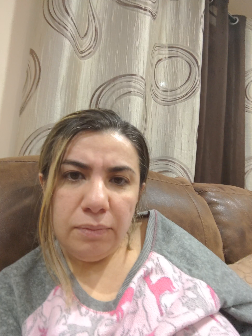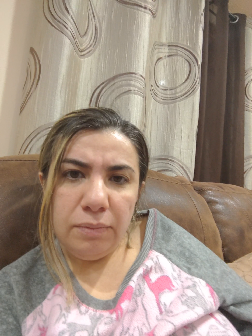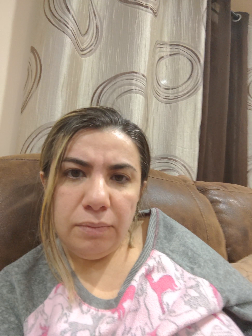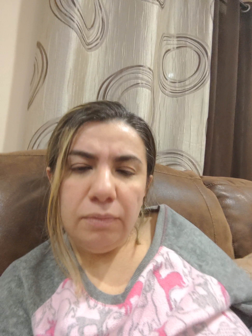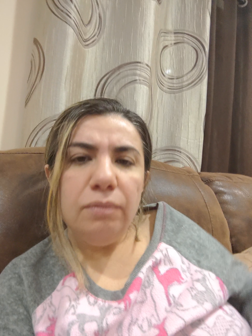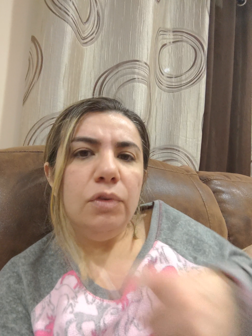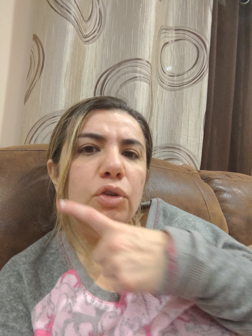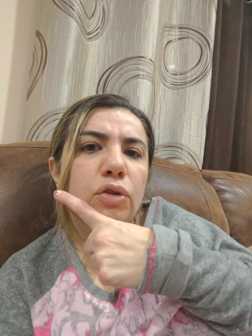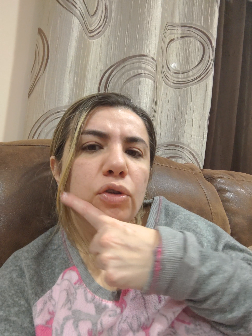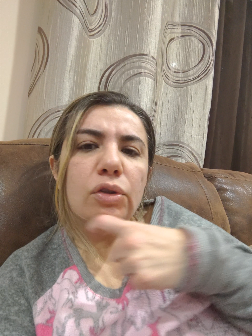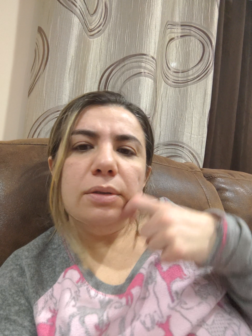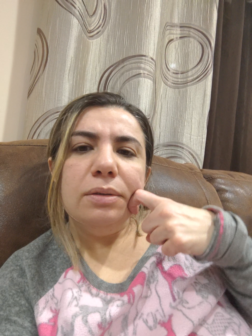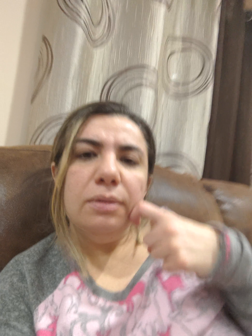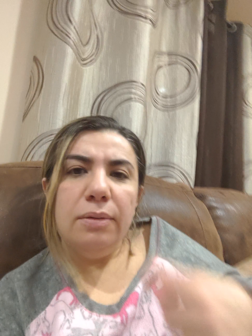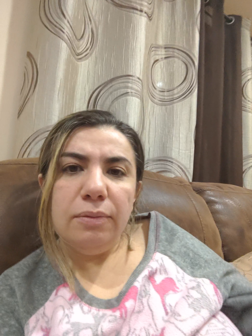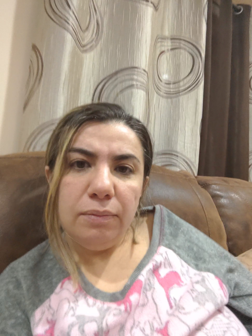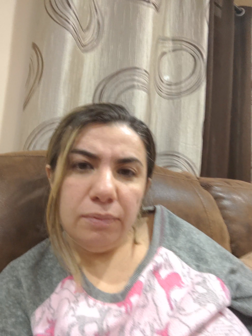dryer